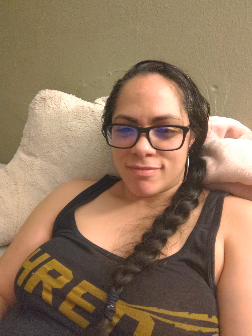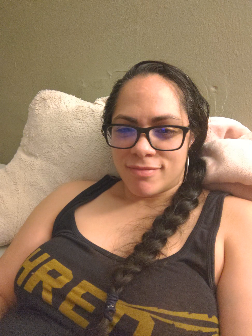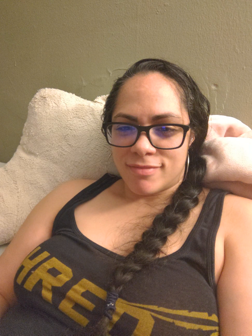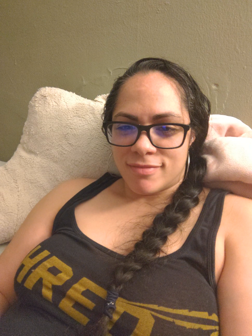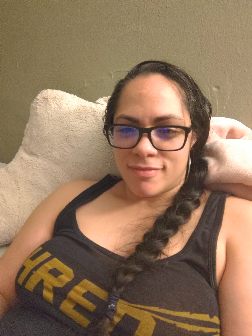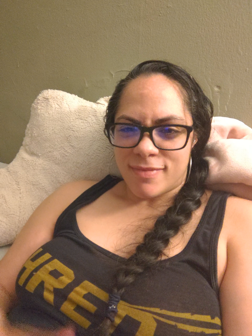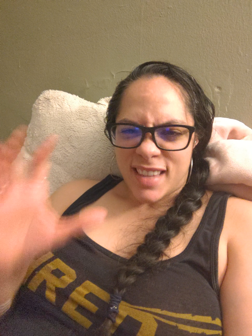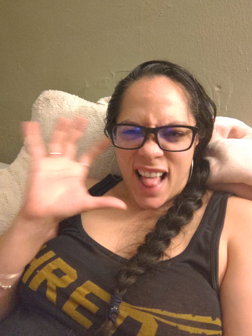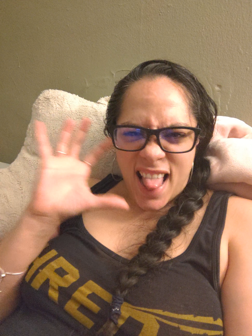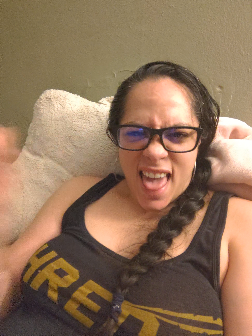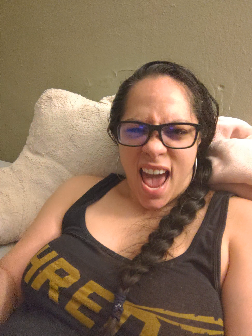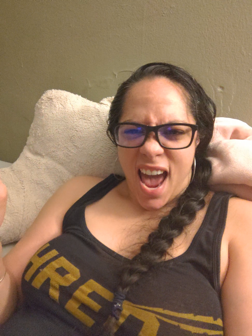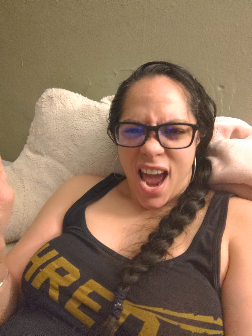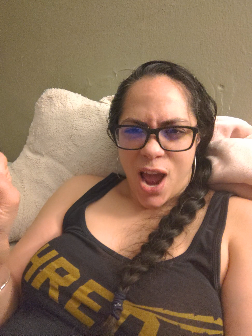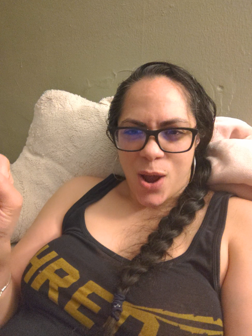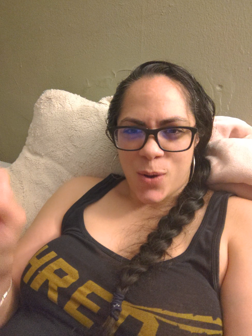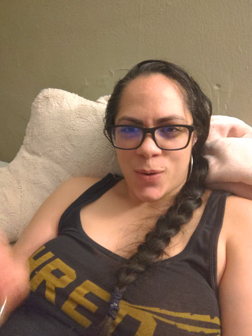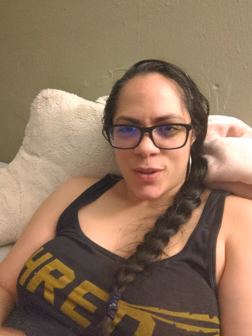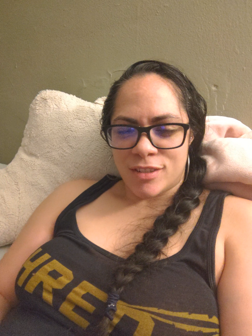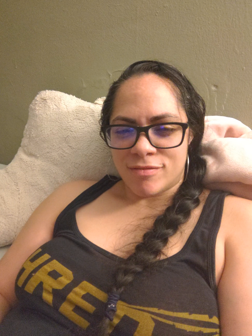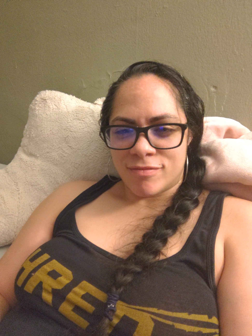loud